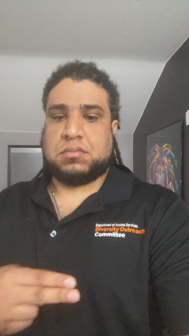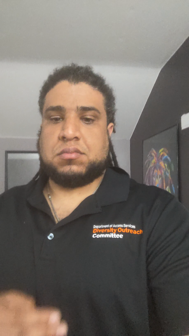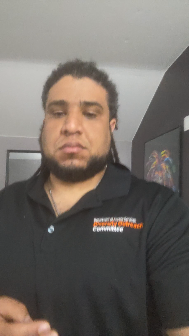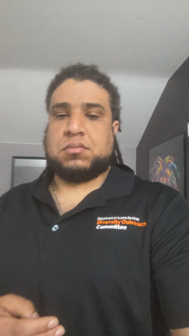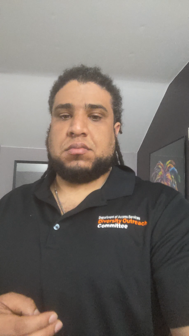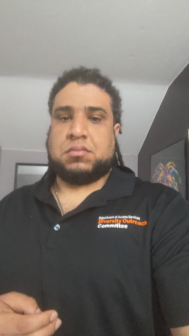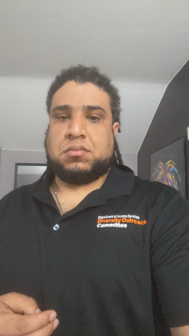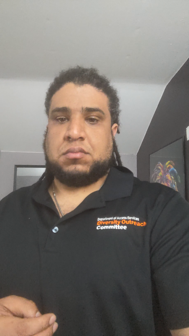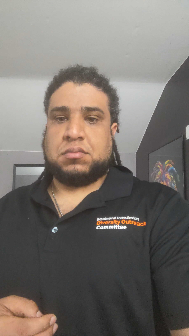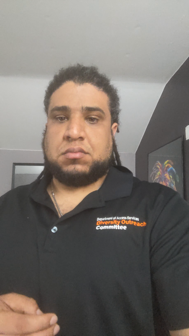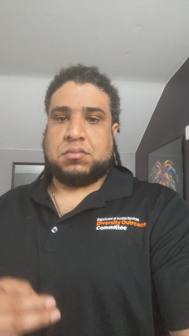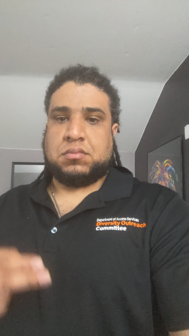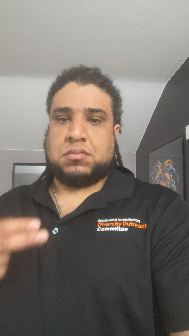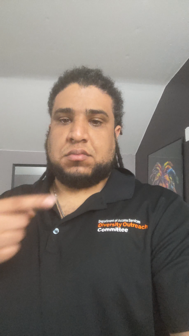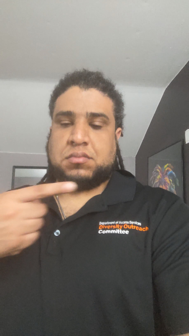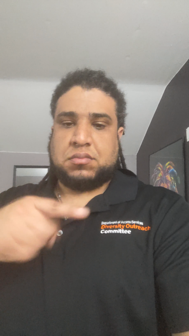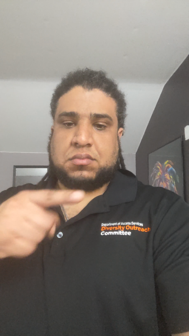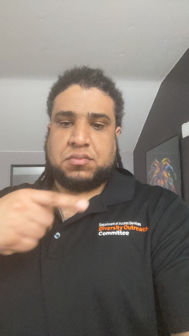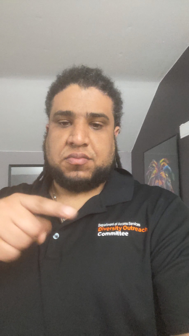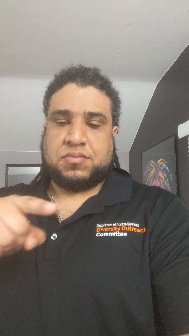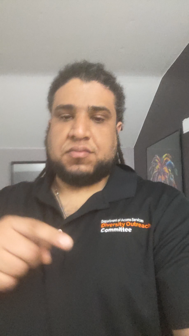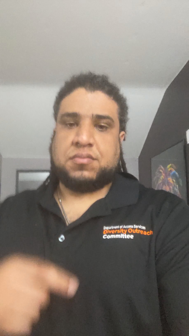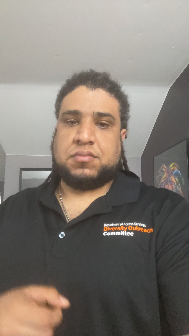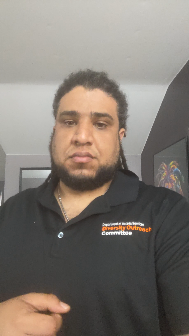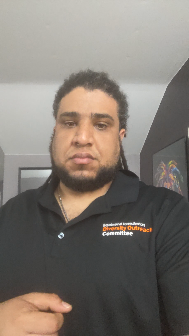knife